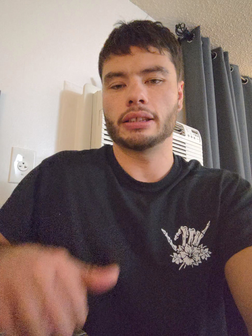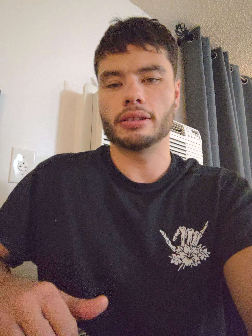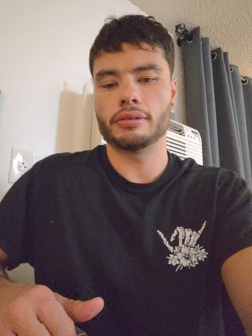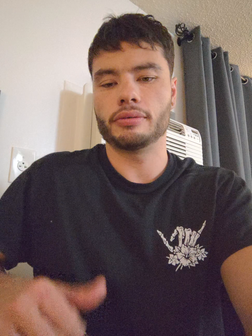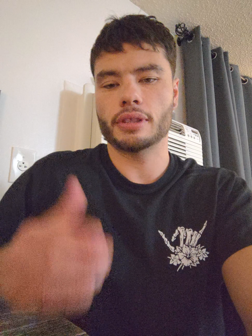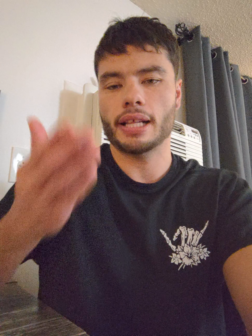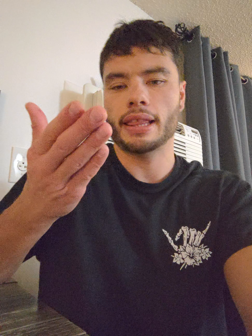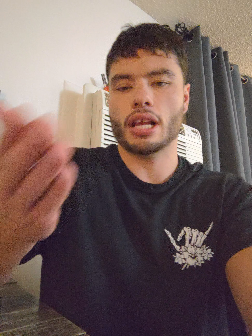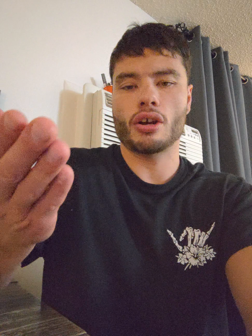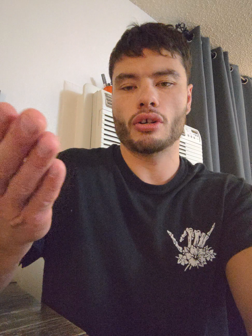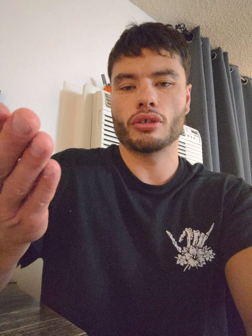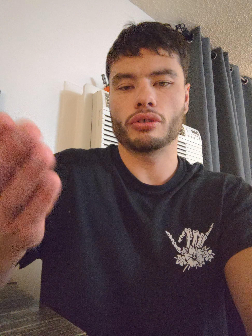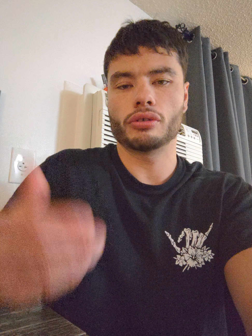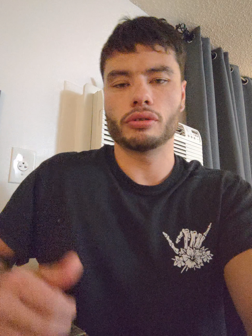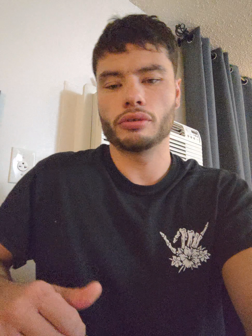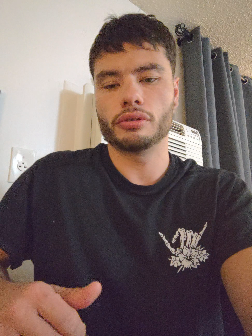there